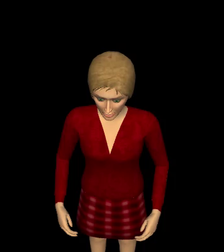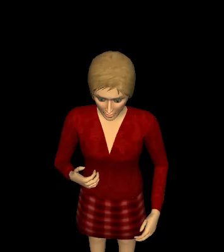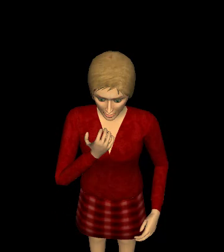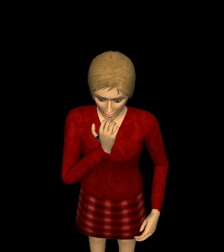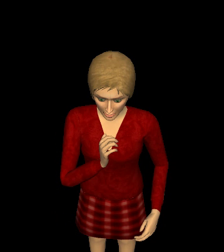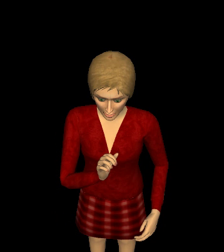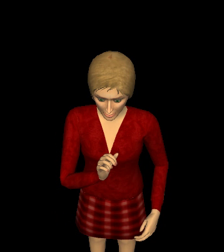حار